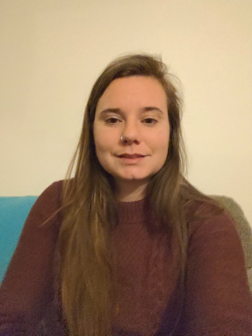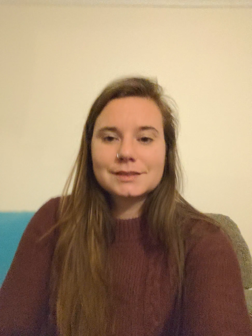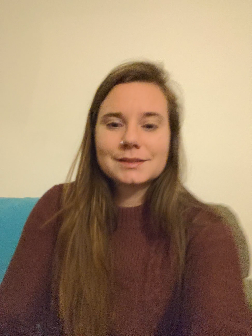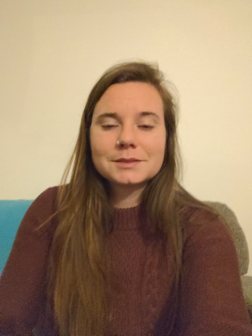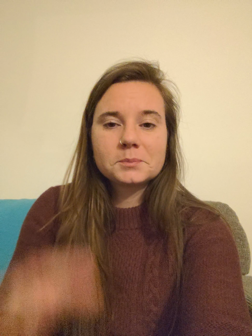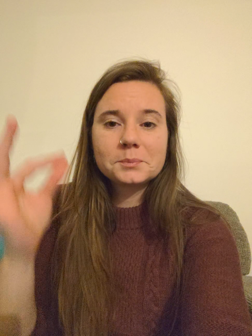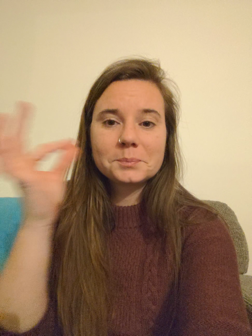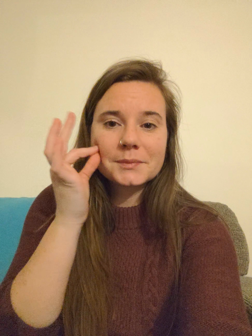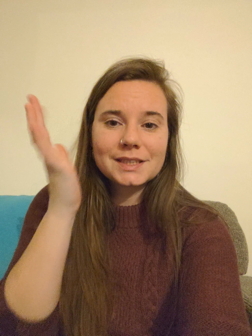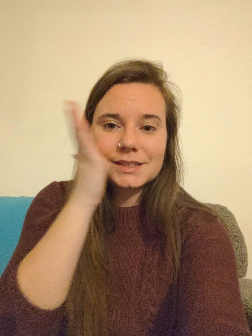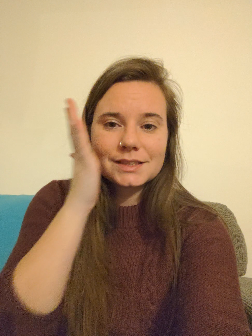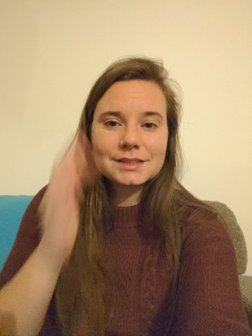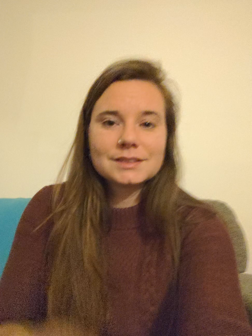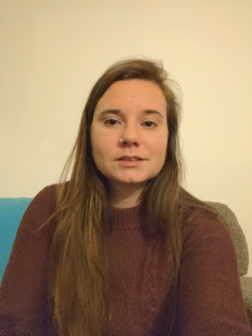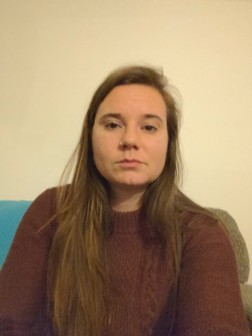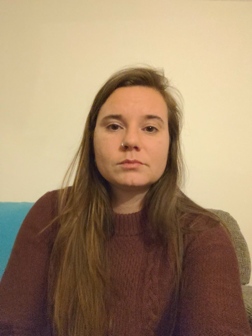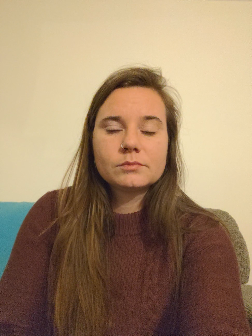bee